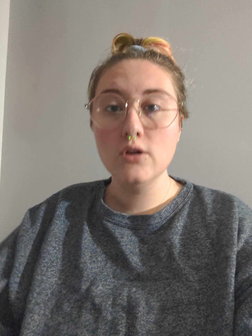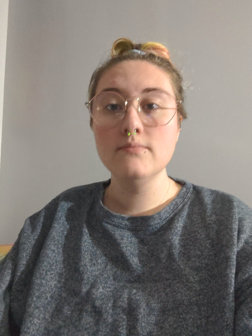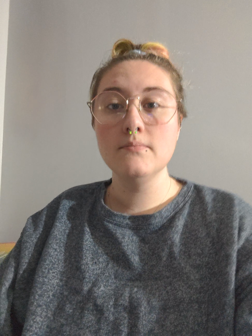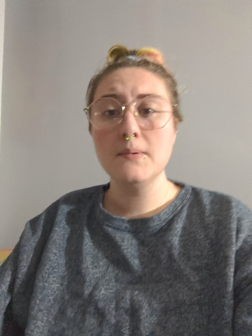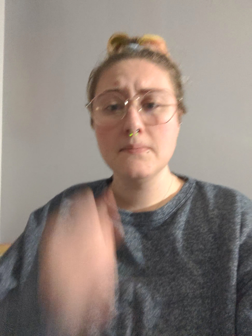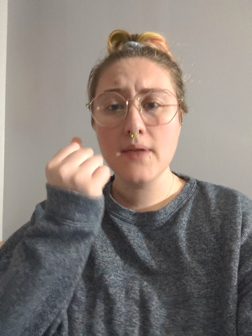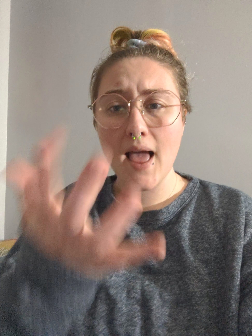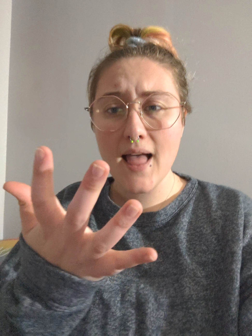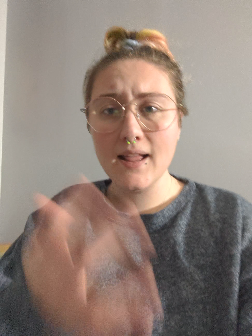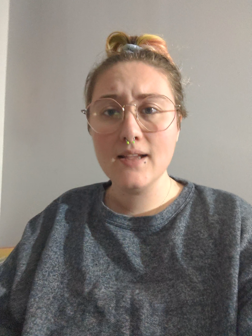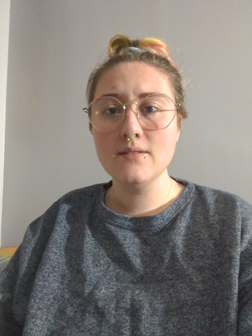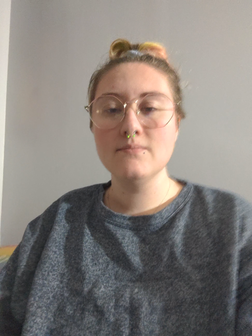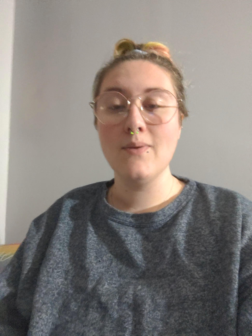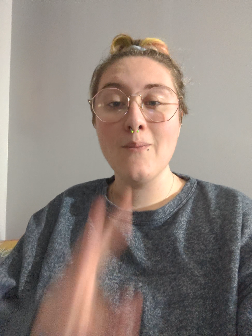many